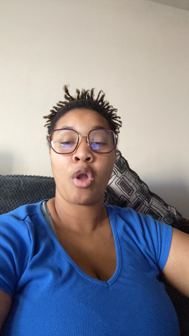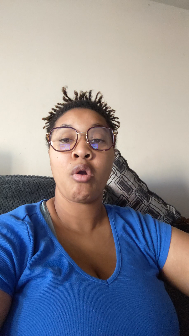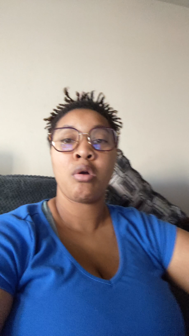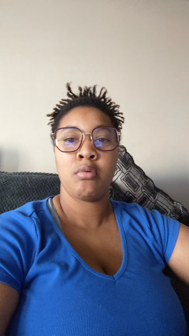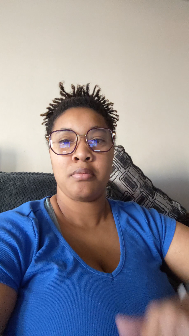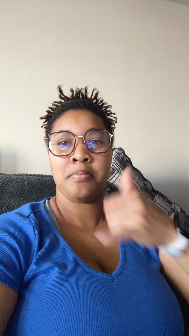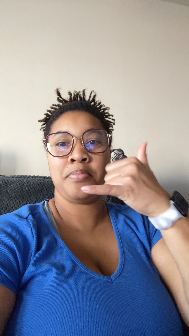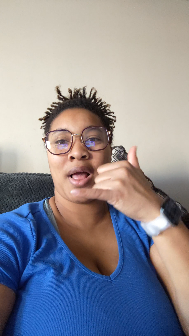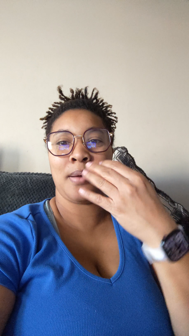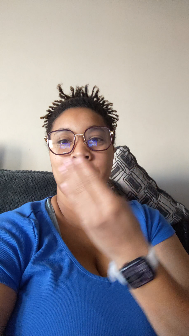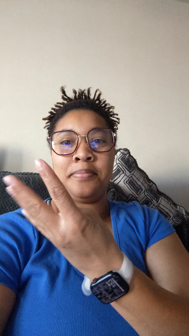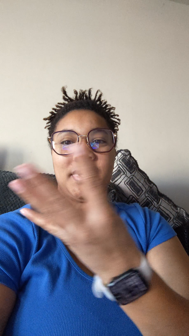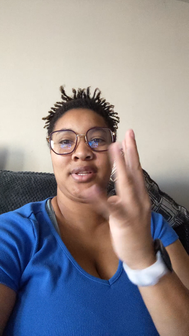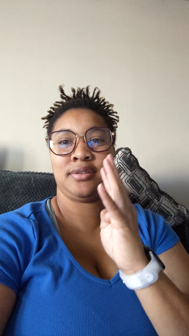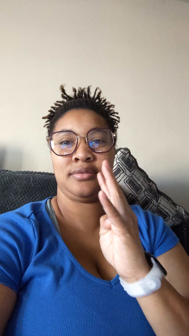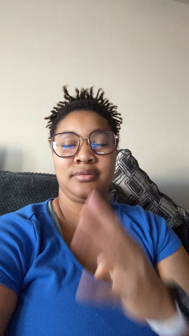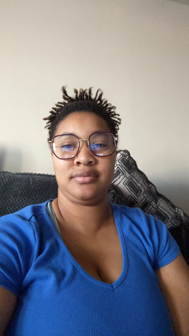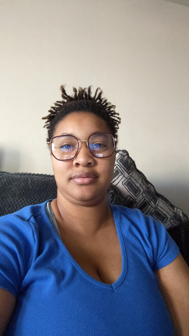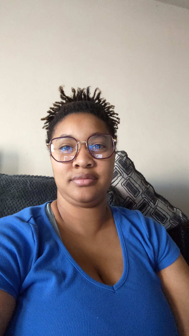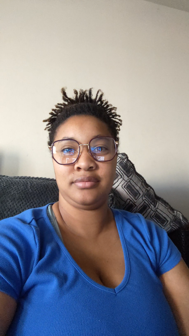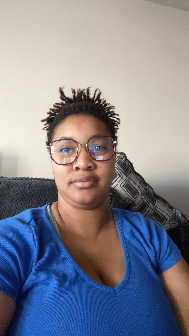playpen